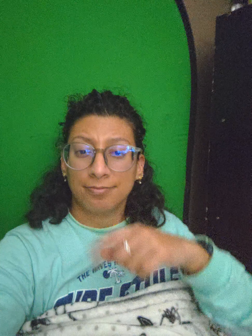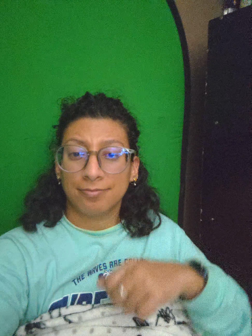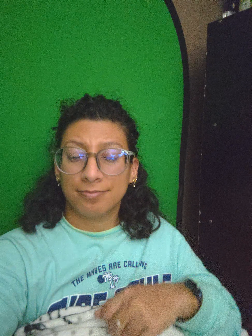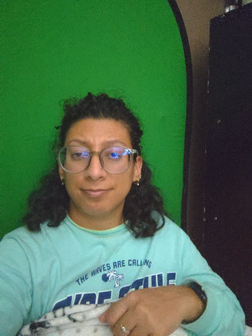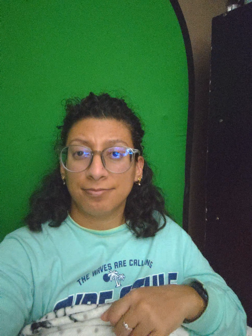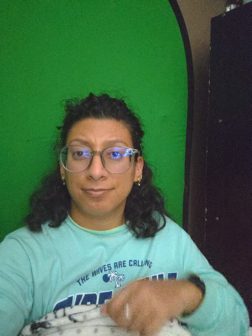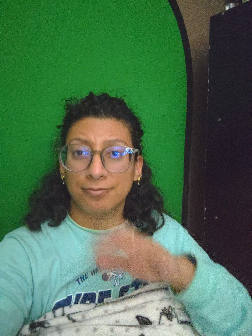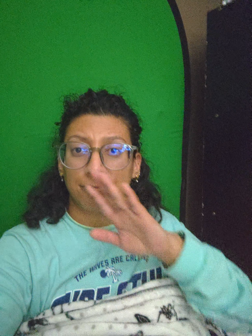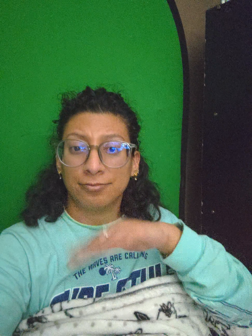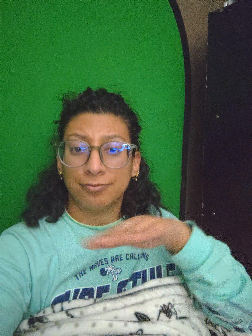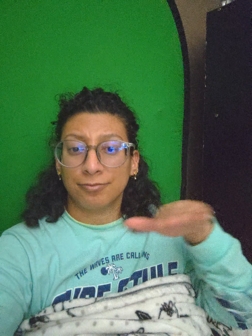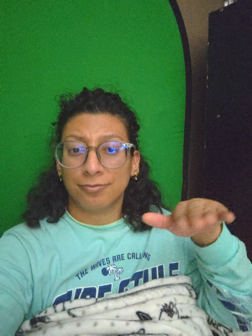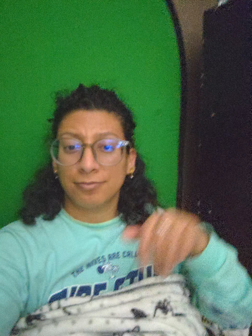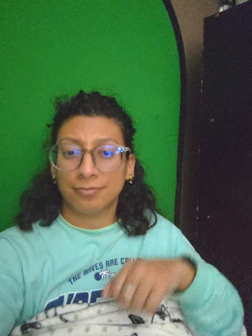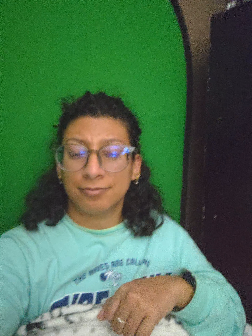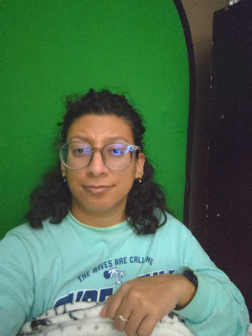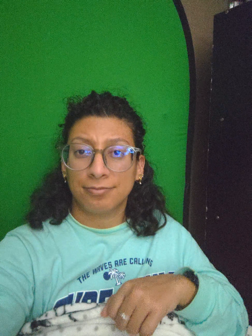child